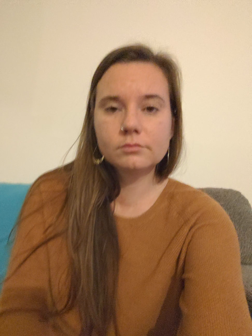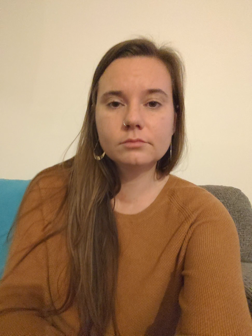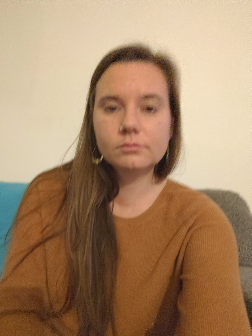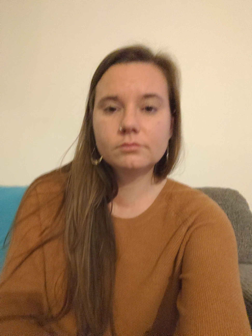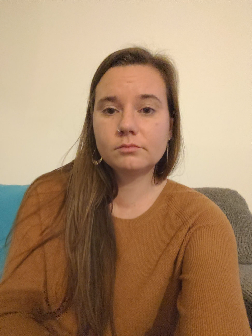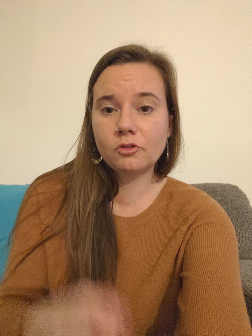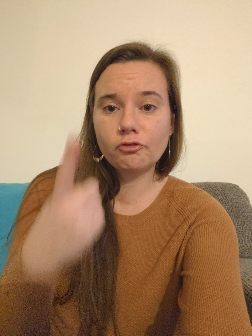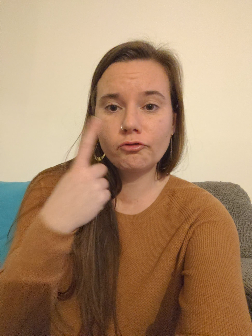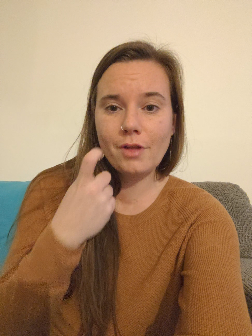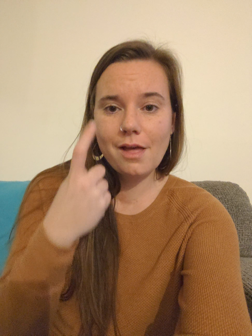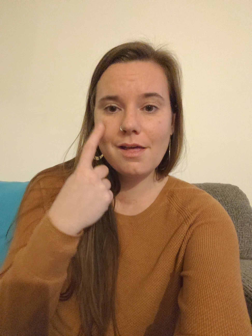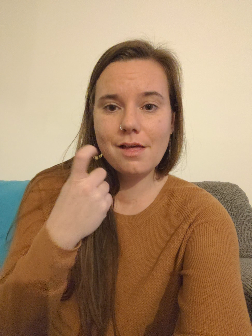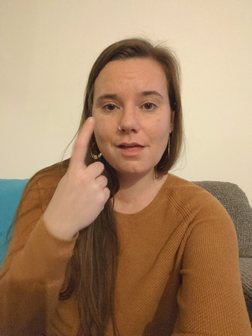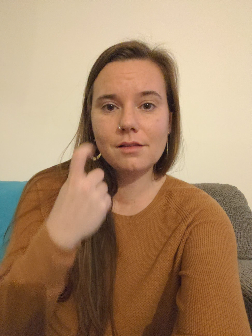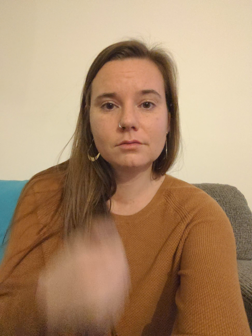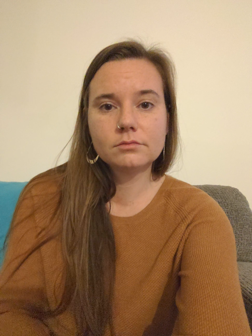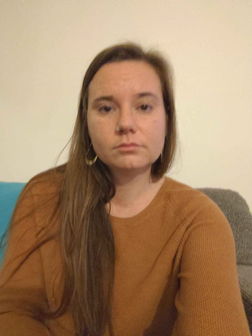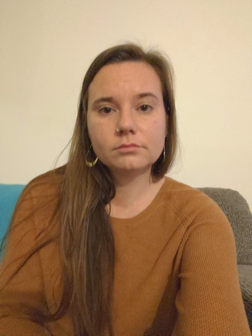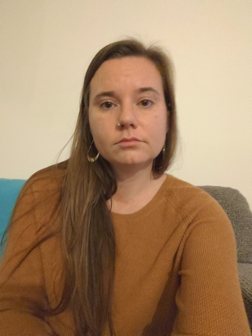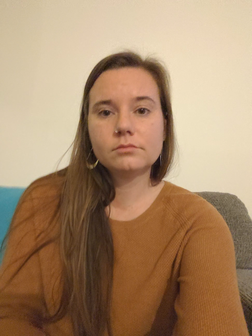cry